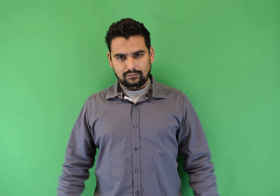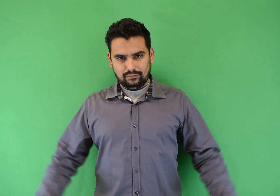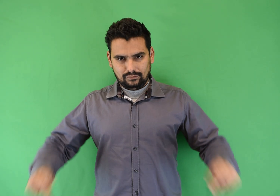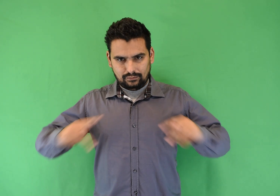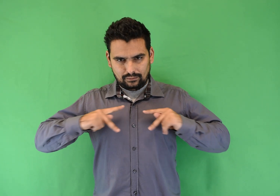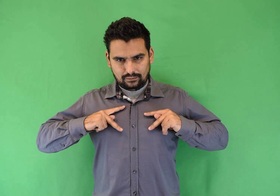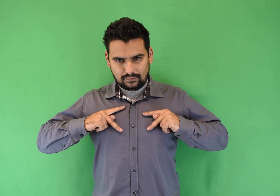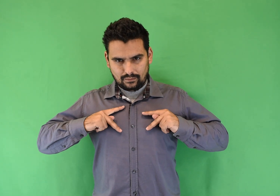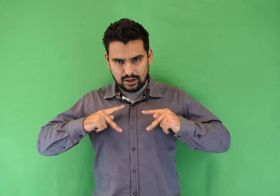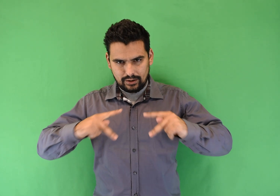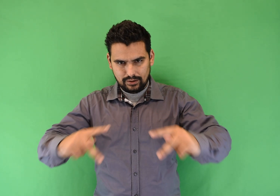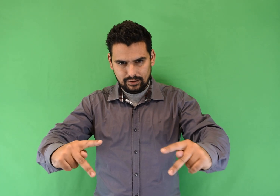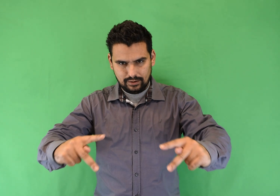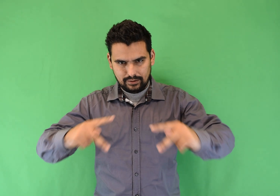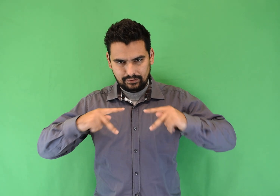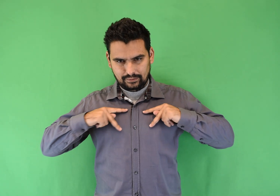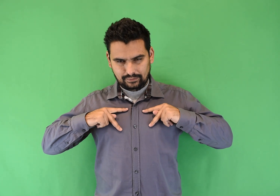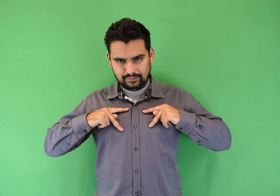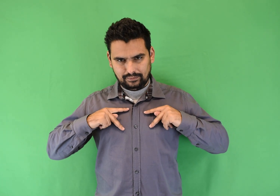pulmones